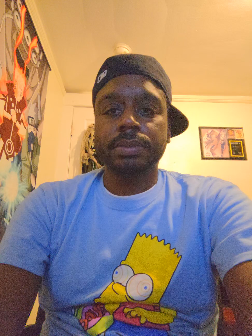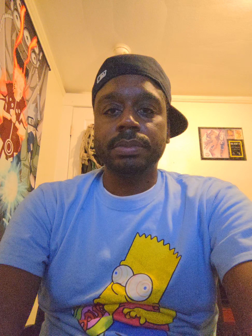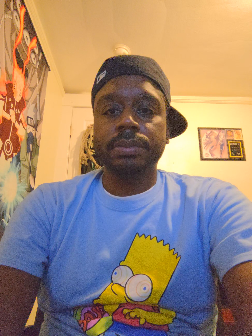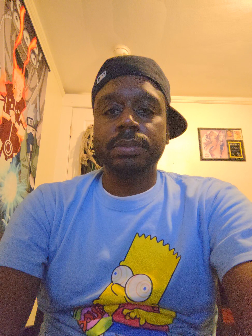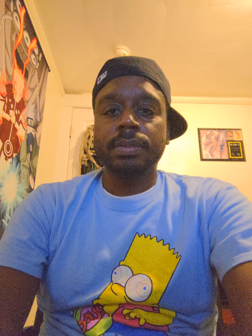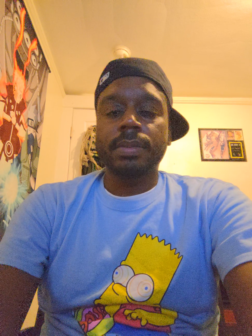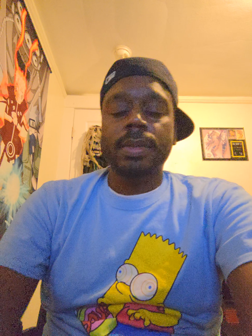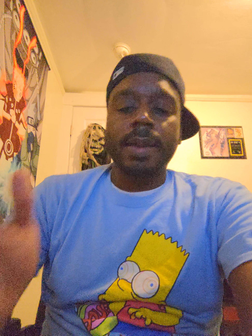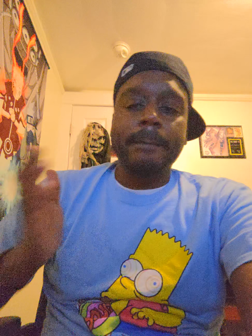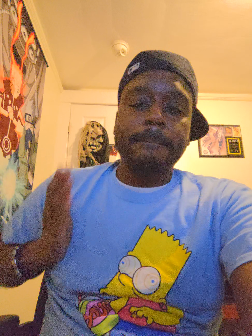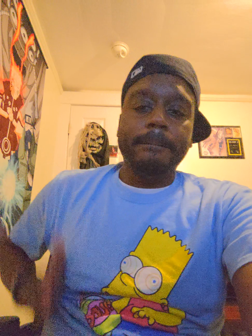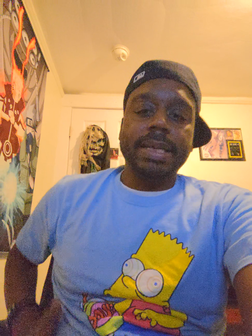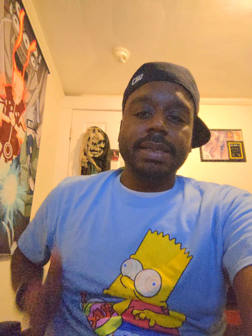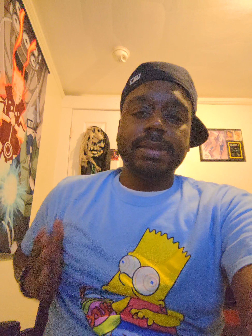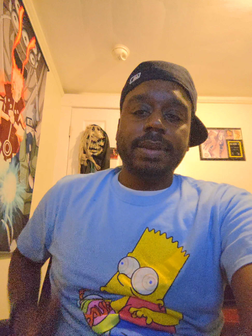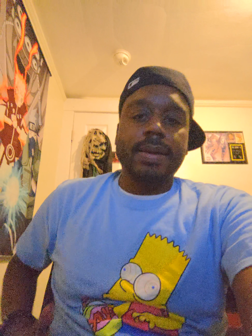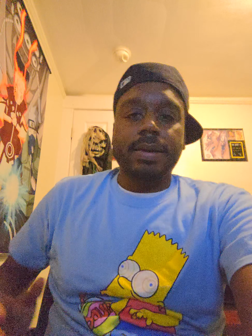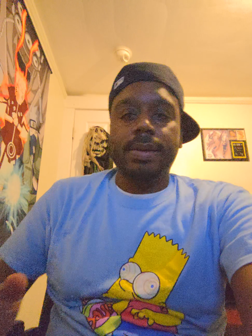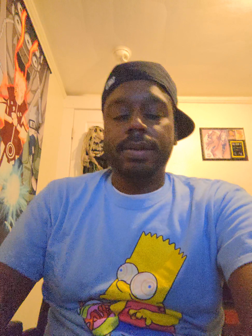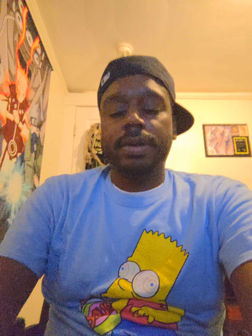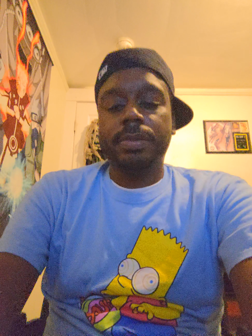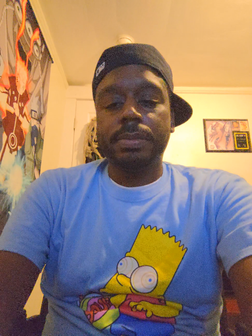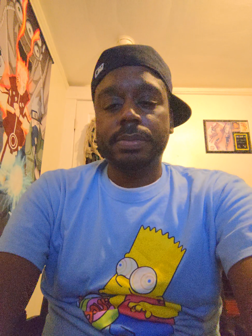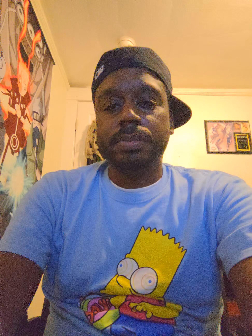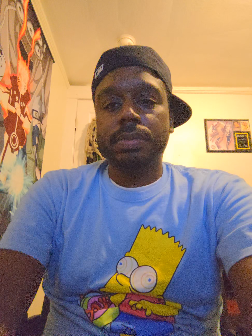beside